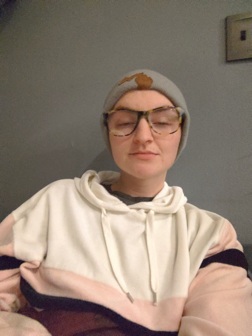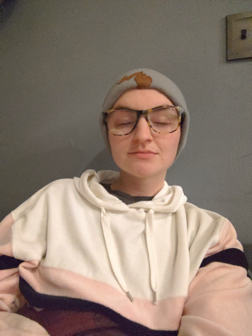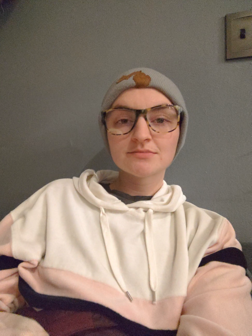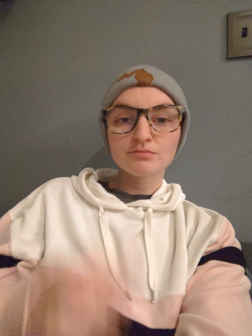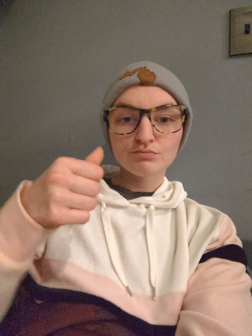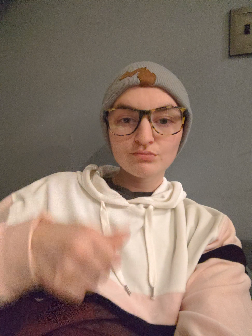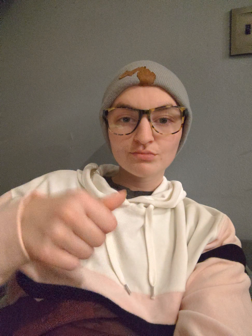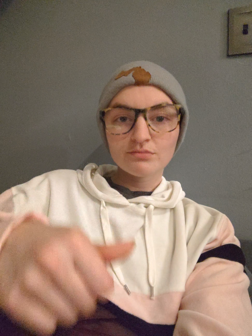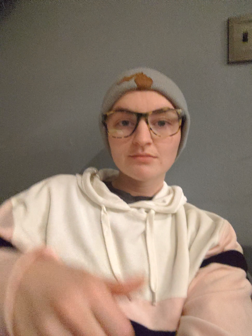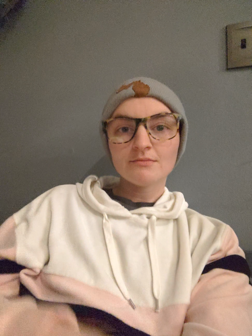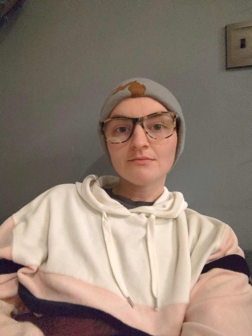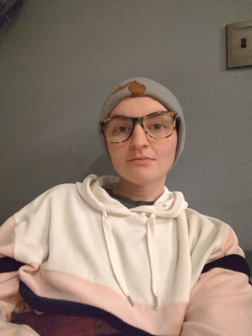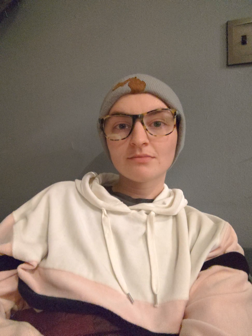puzzle